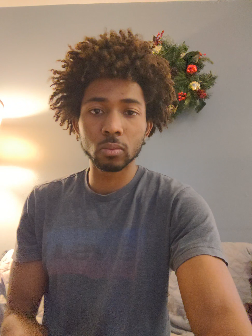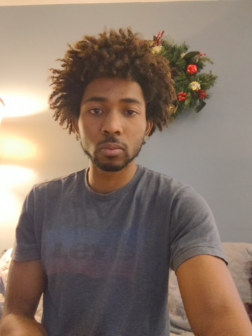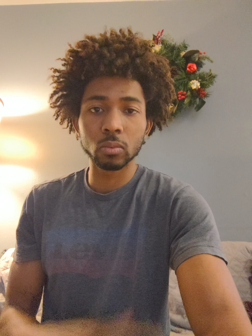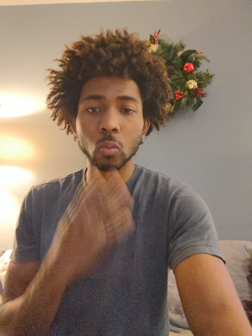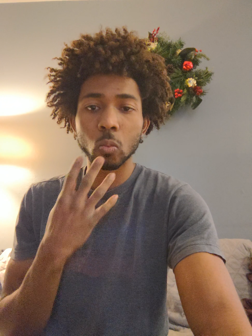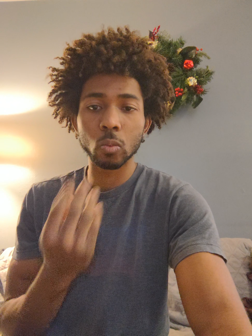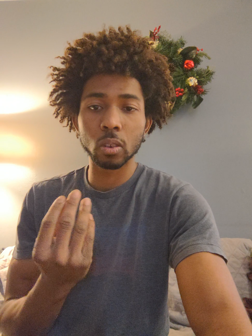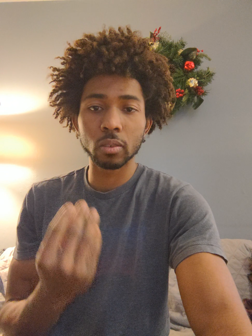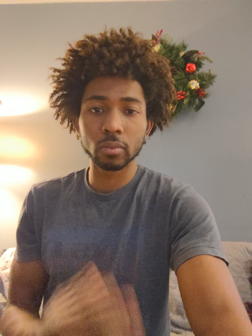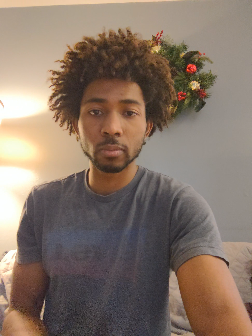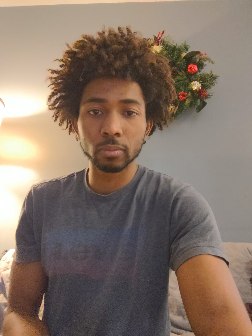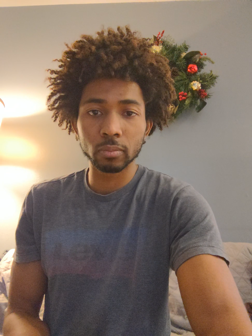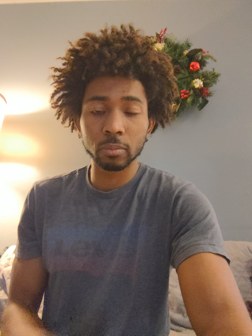wet